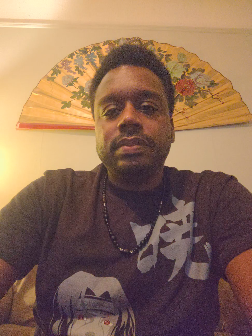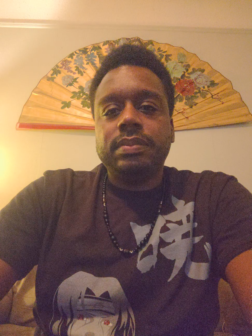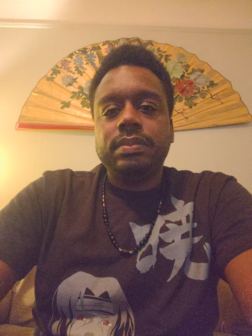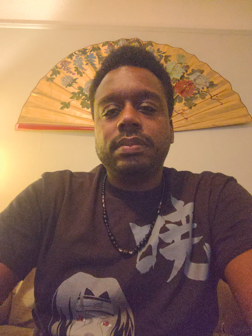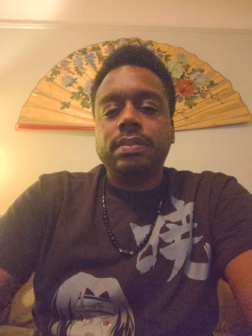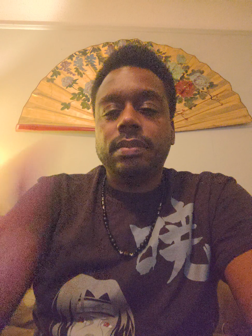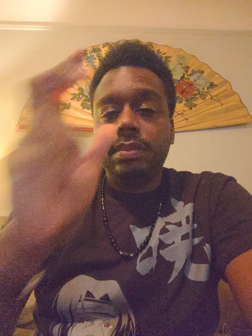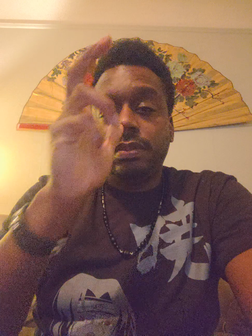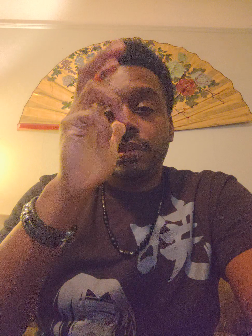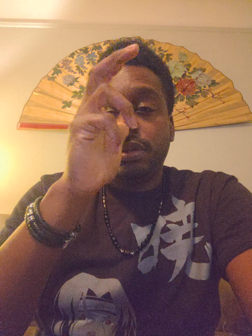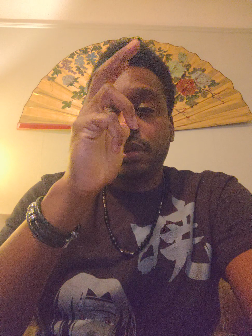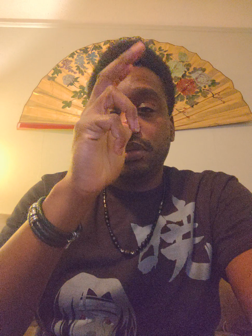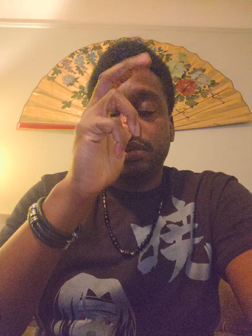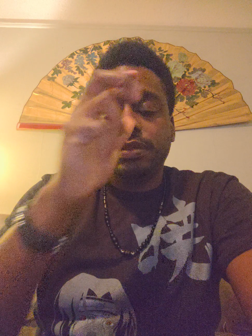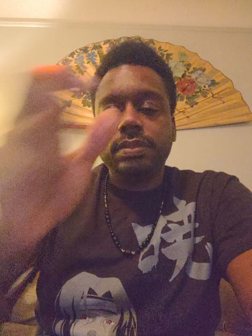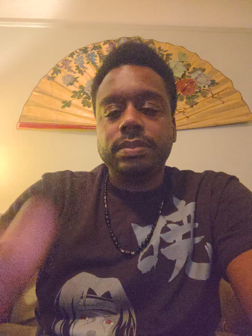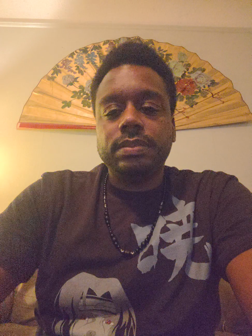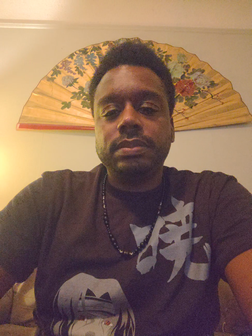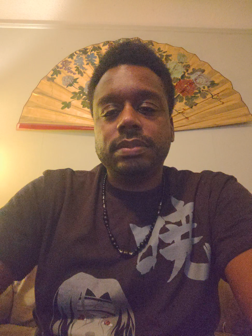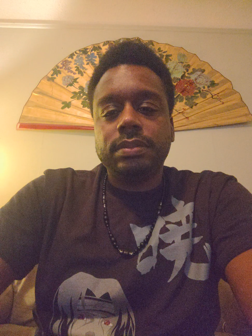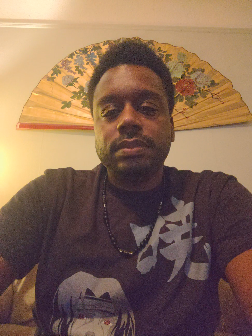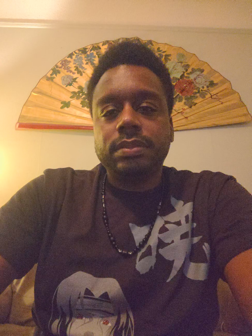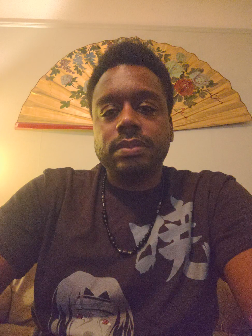bug